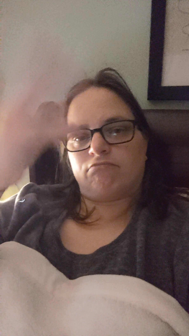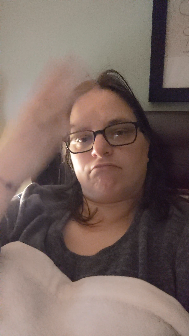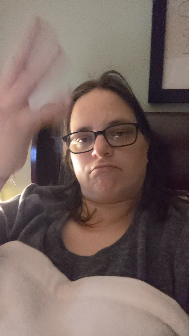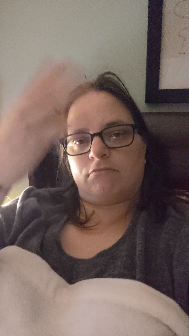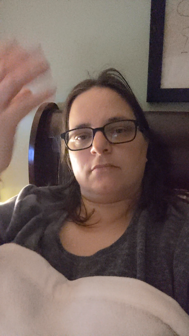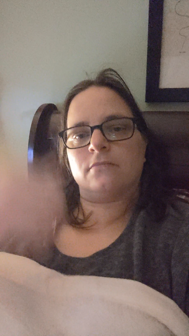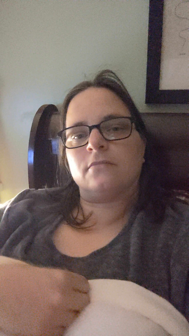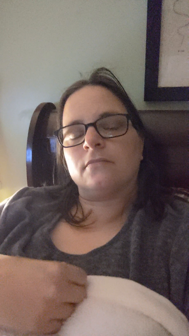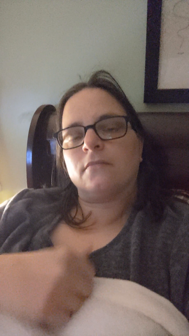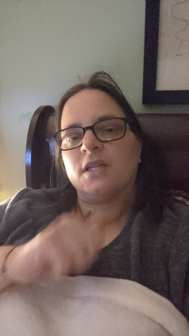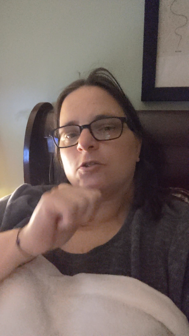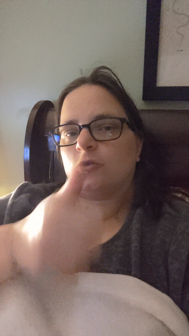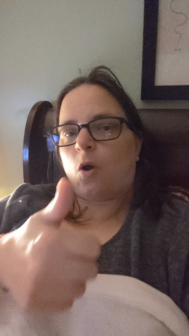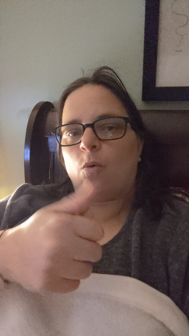don't